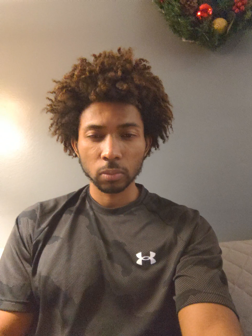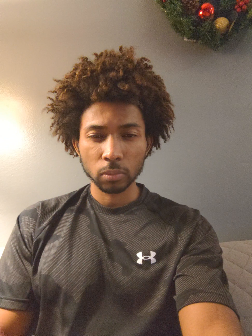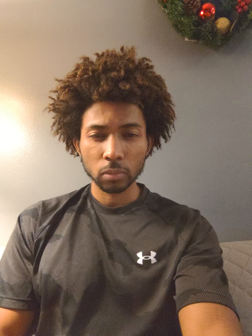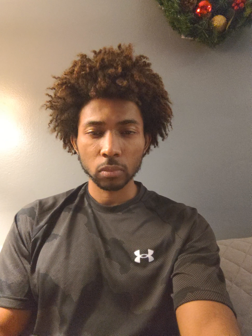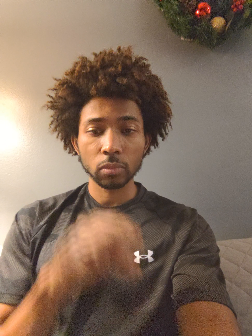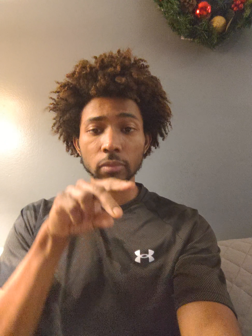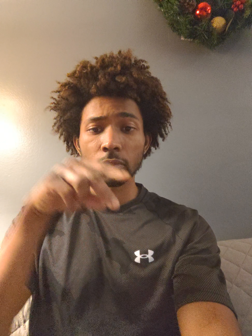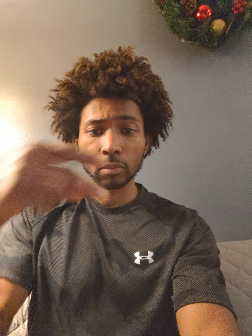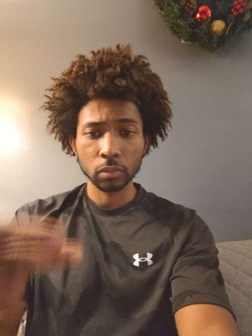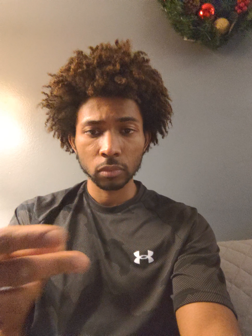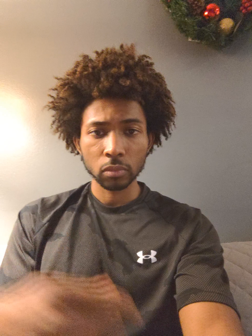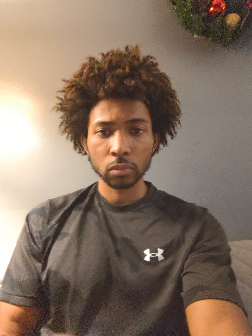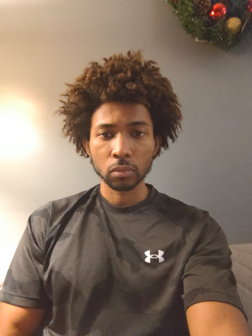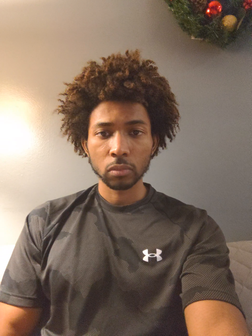fall